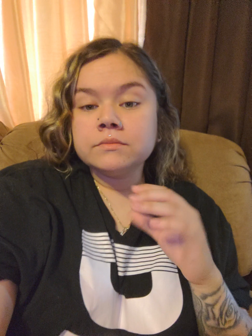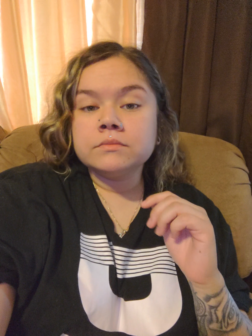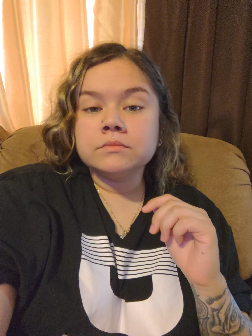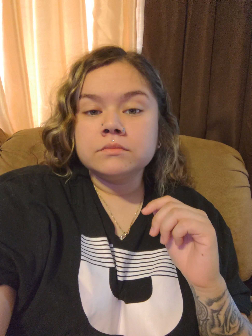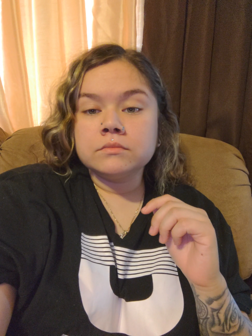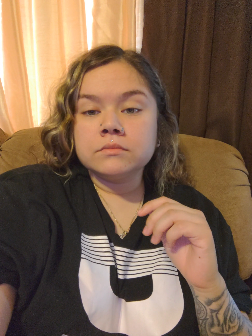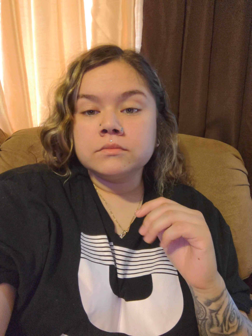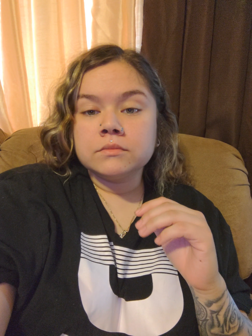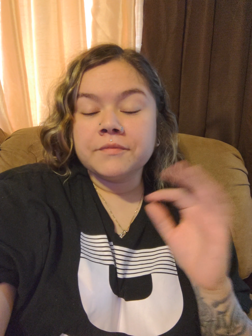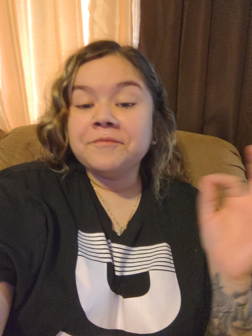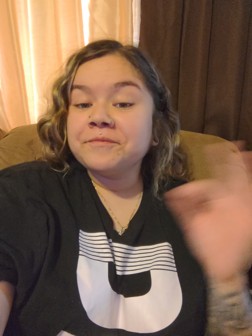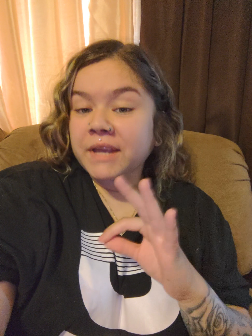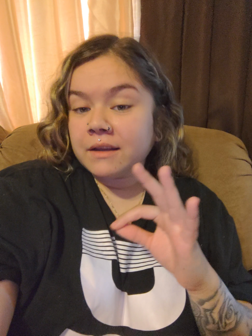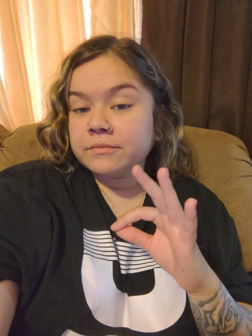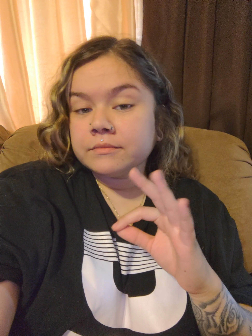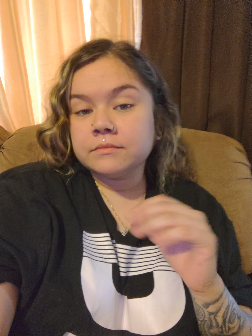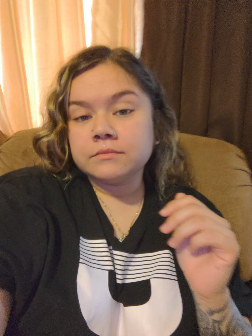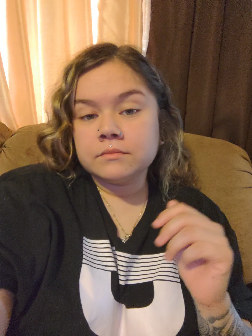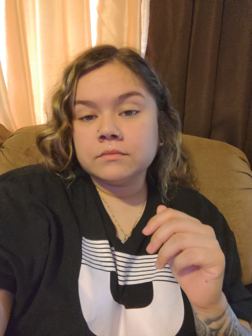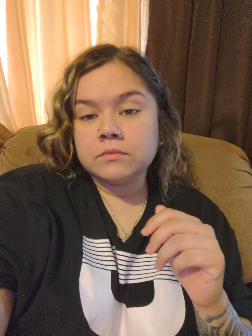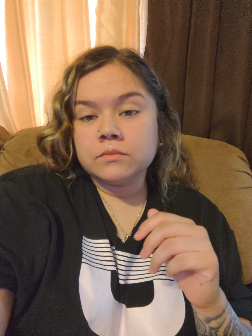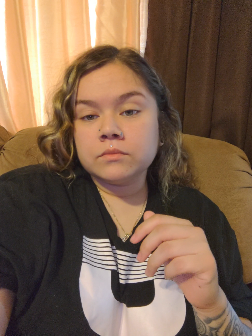fit